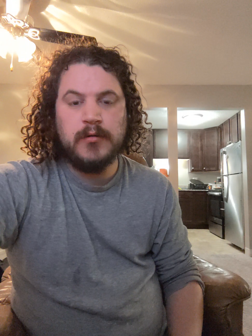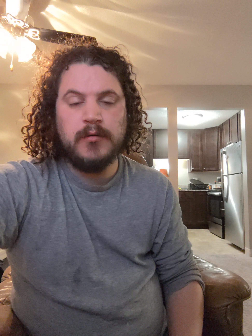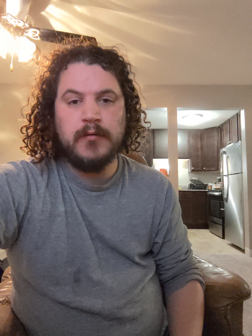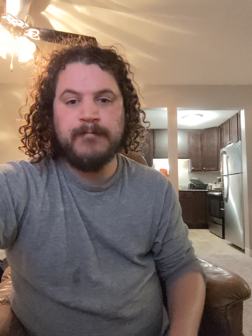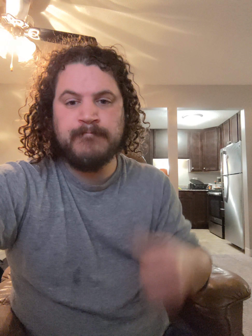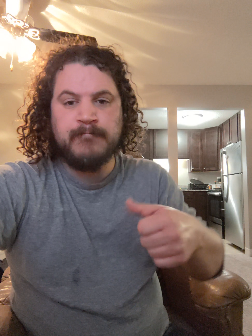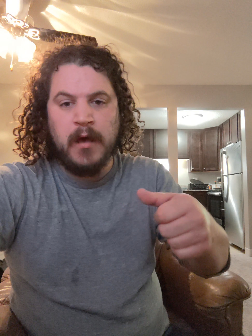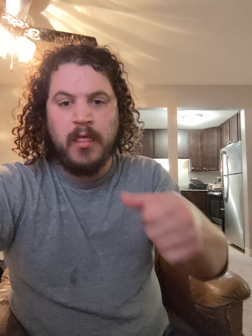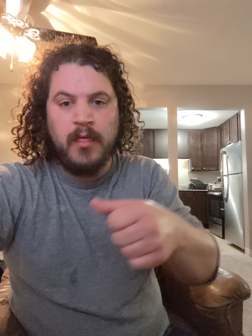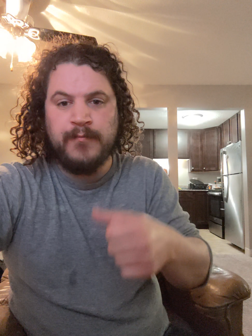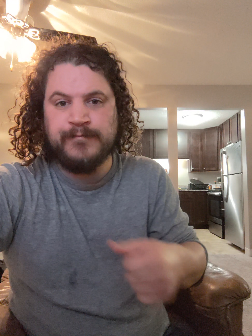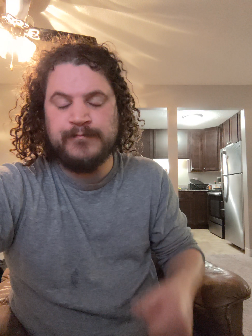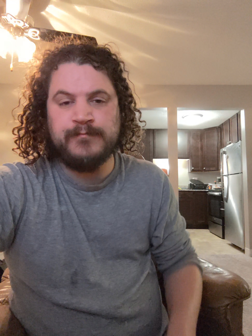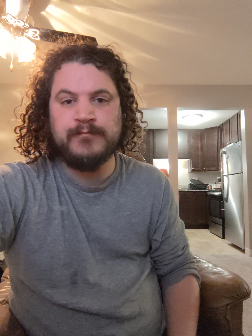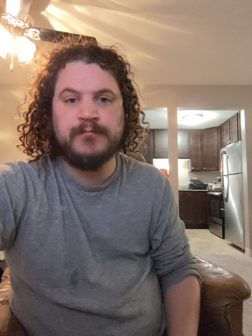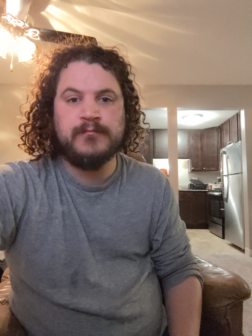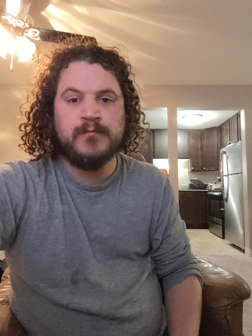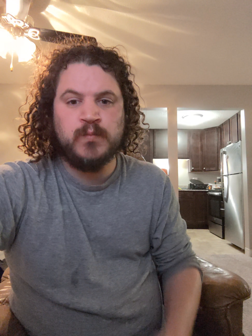puzzle